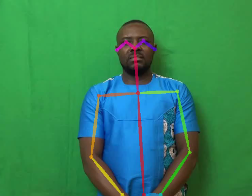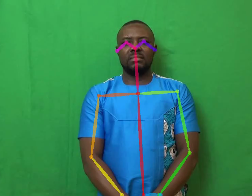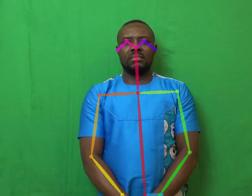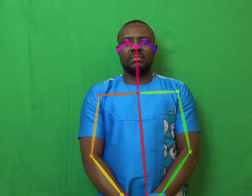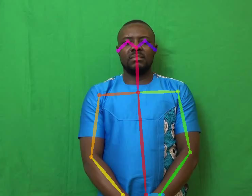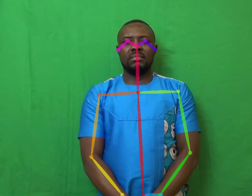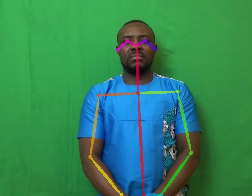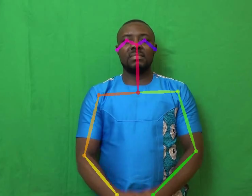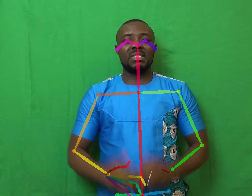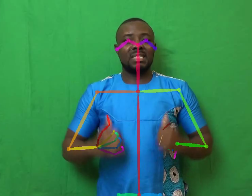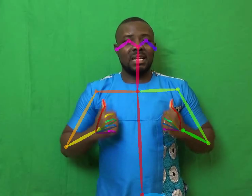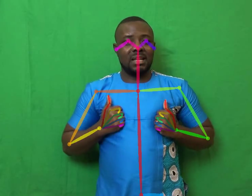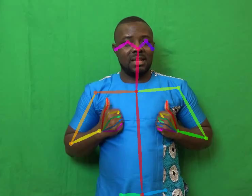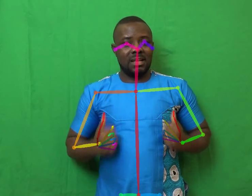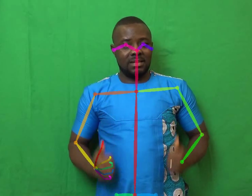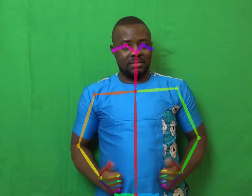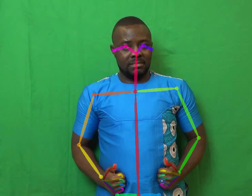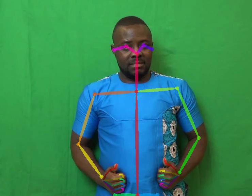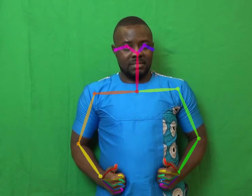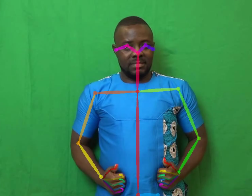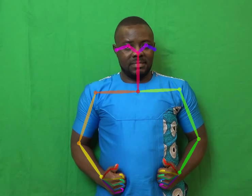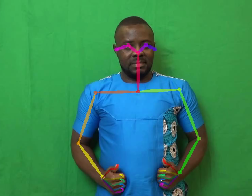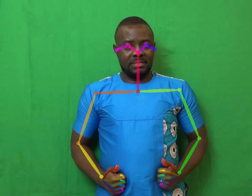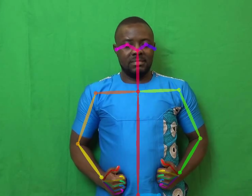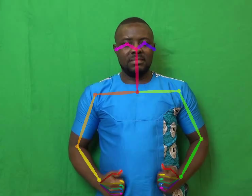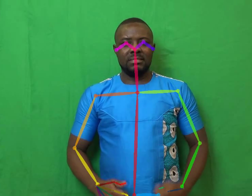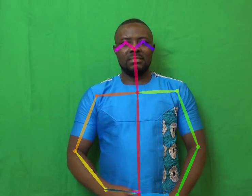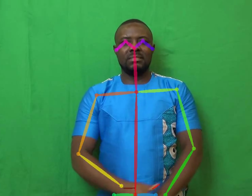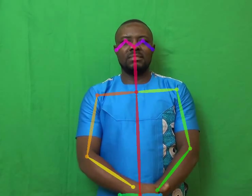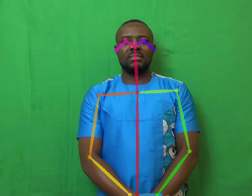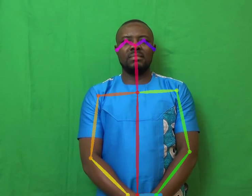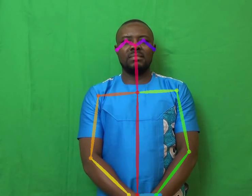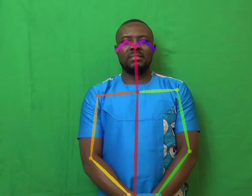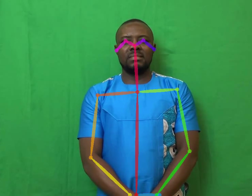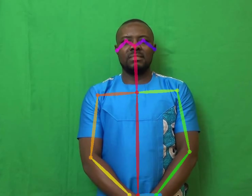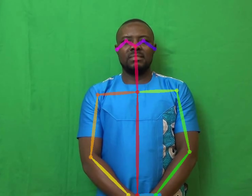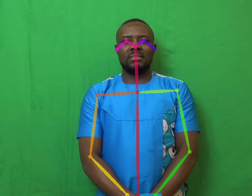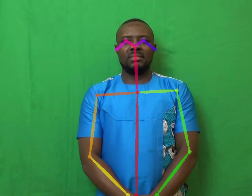address